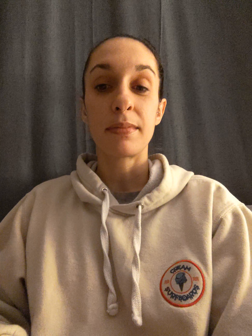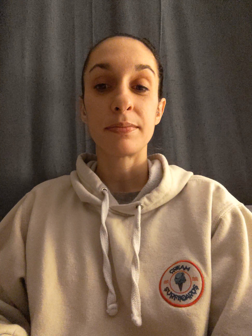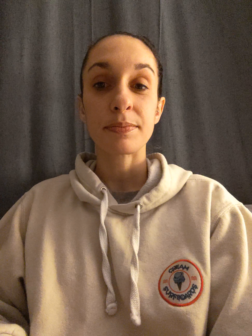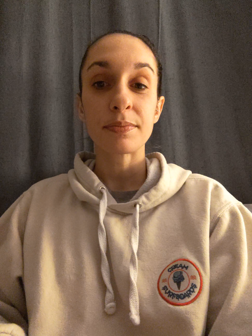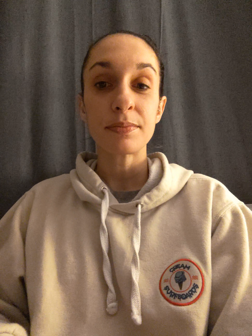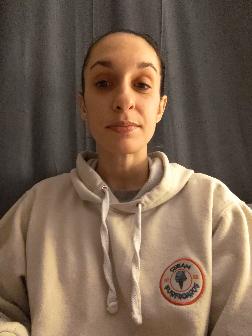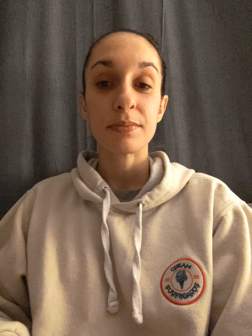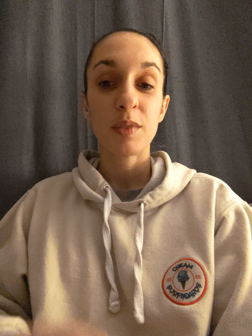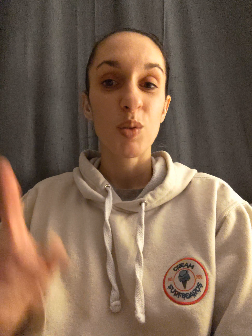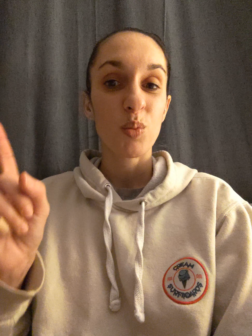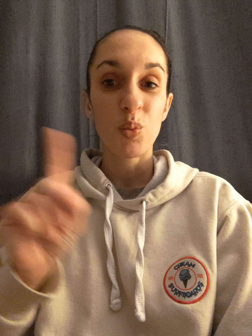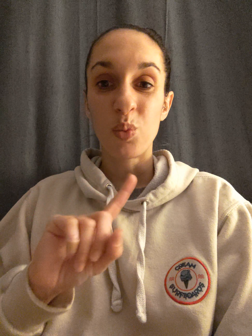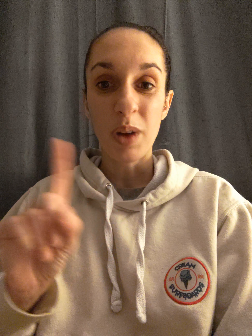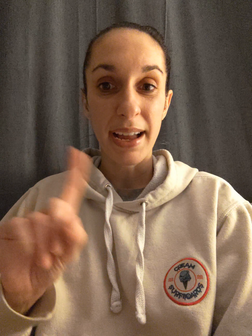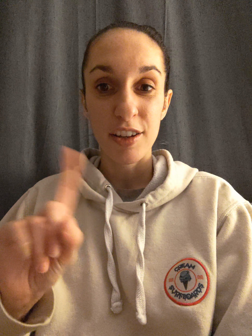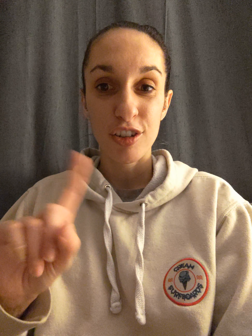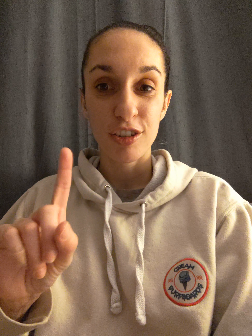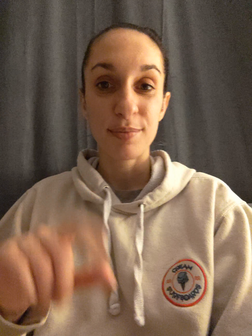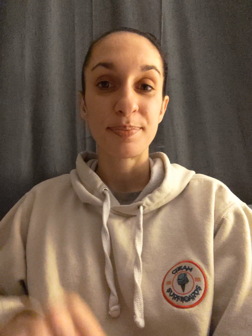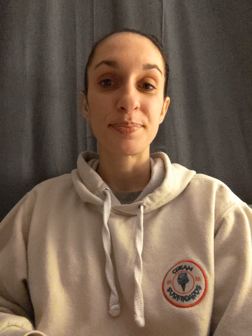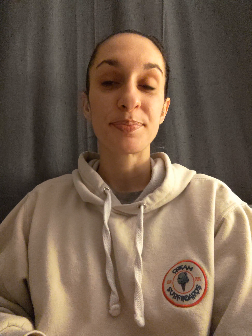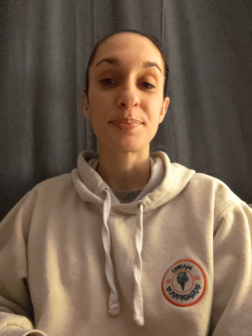where